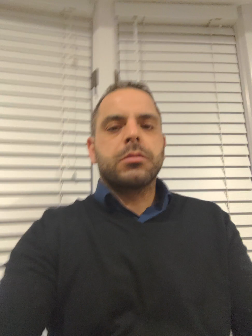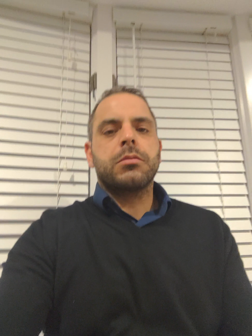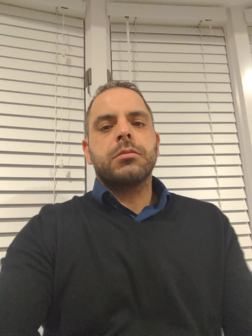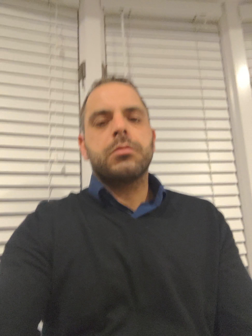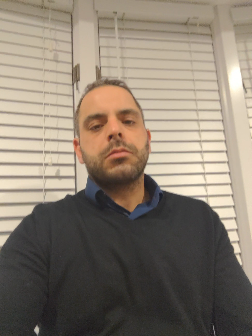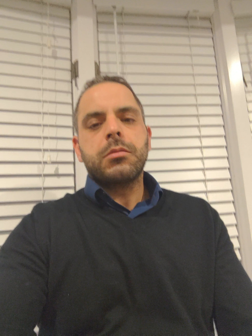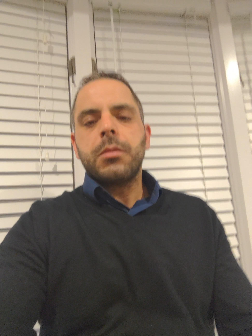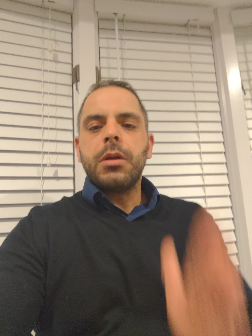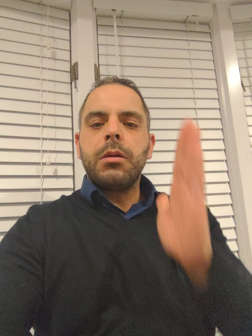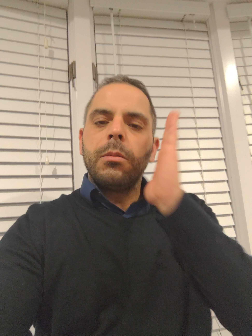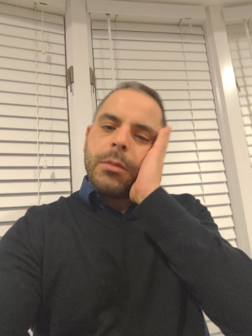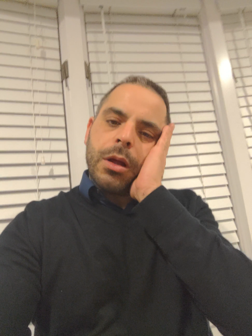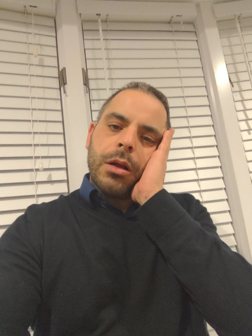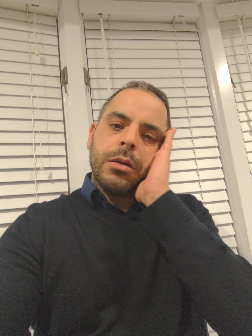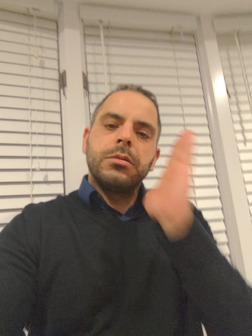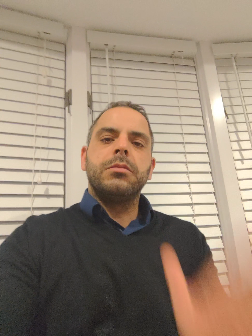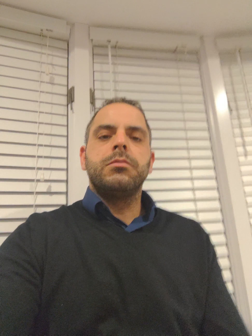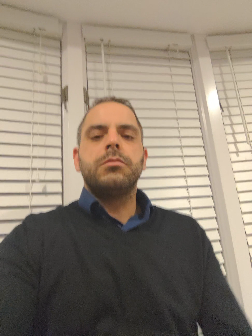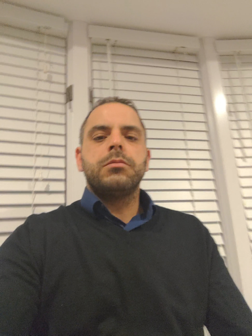bed